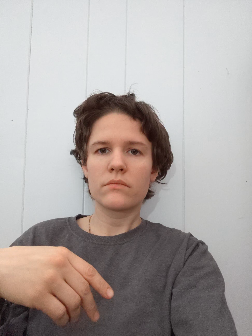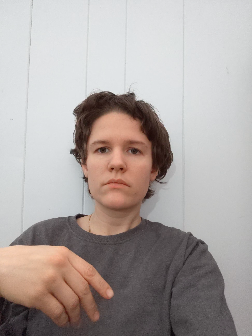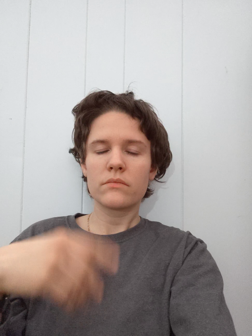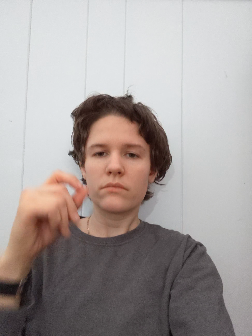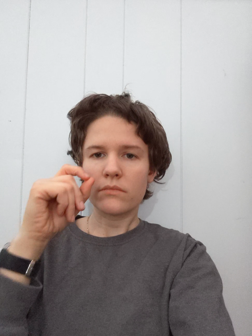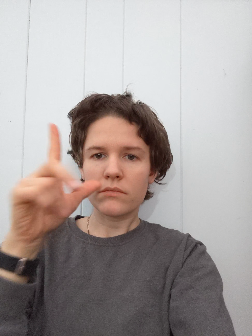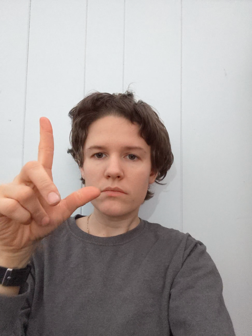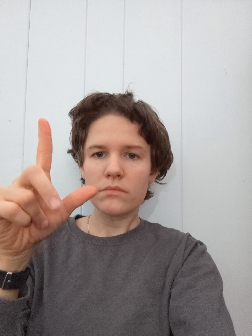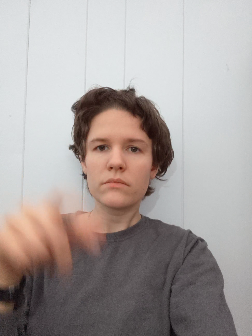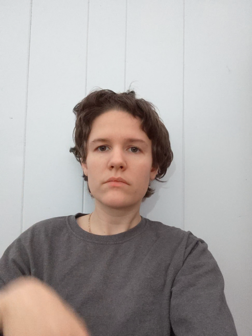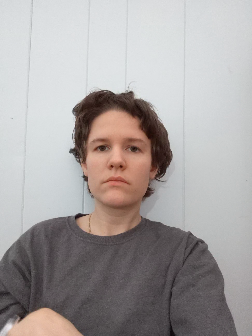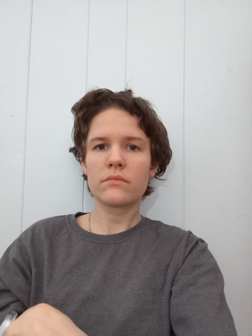wake